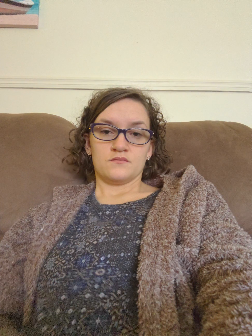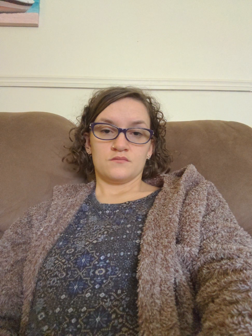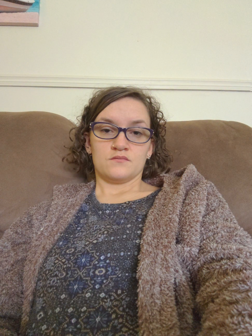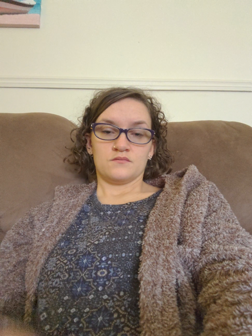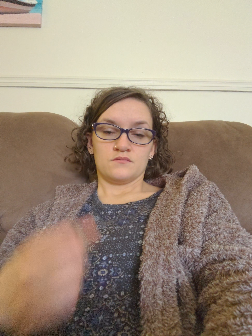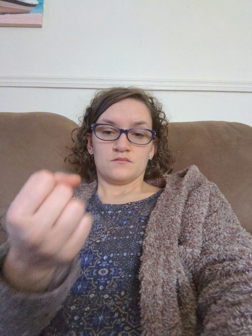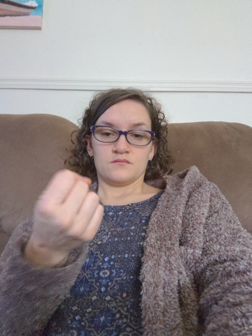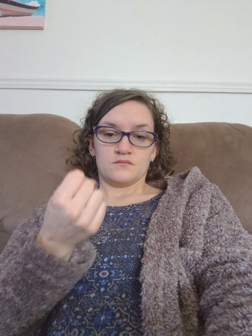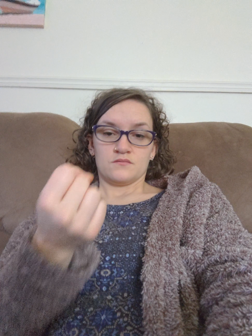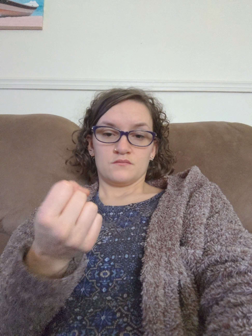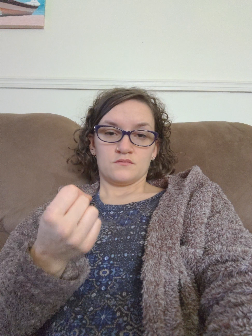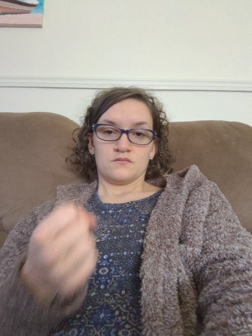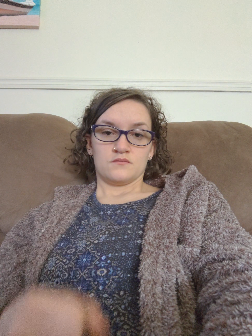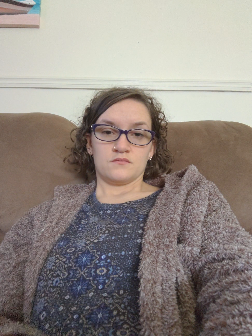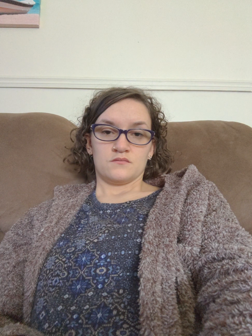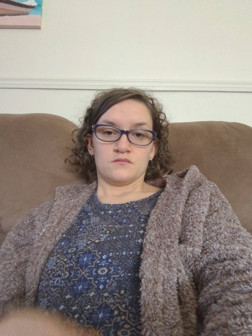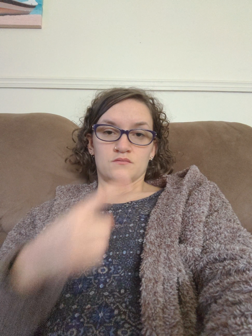drawer